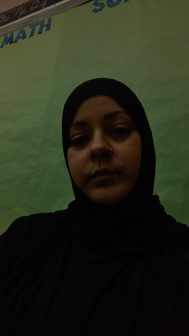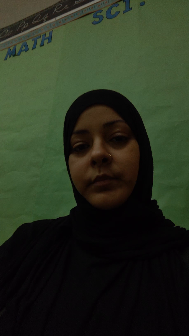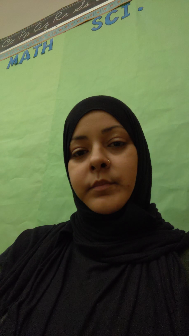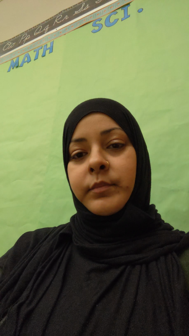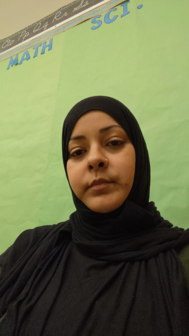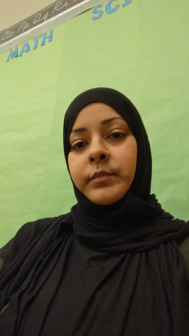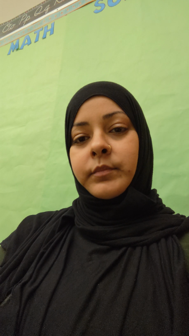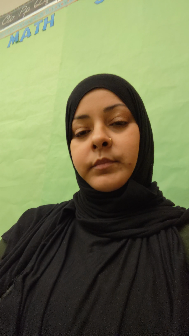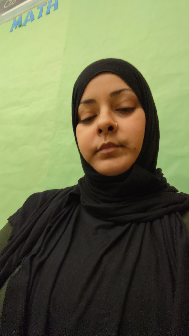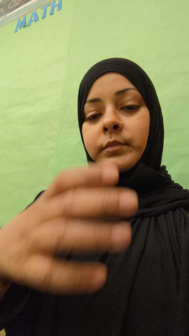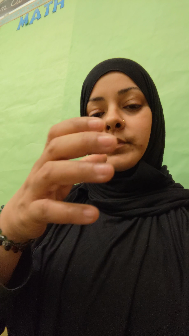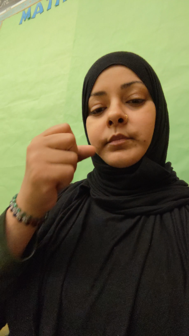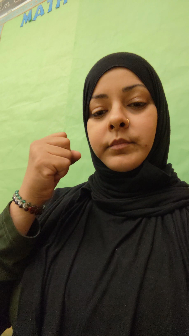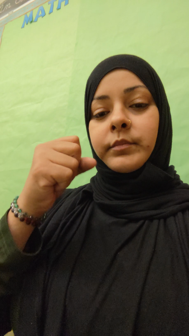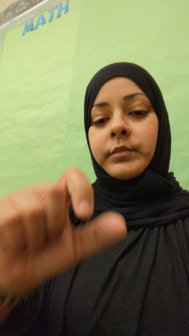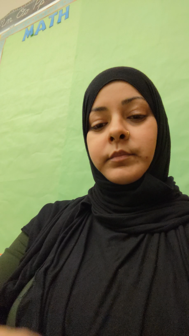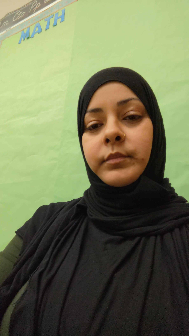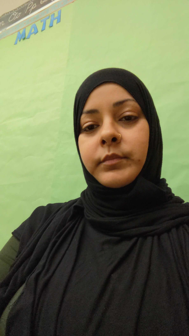get